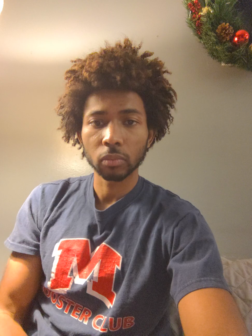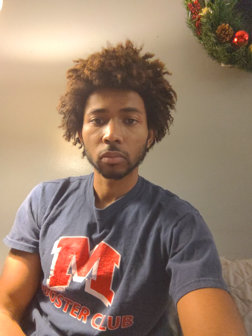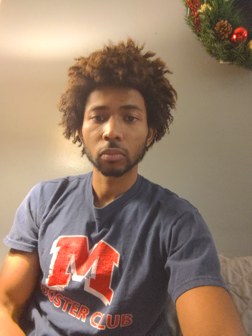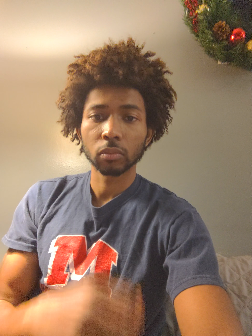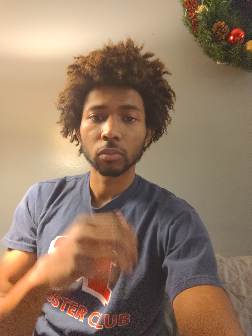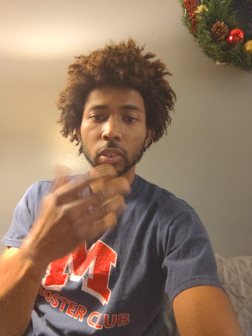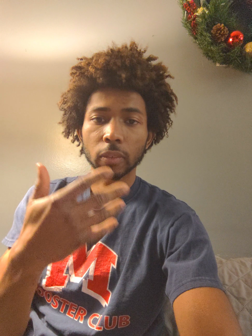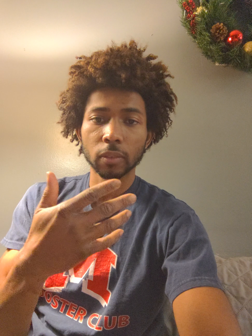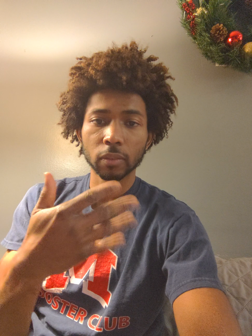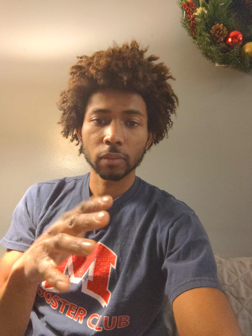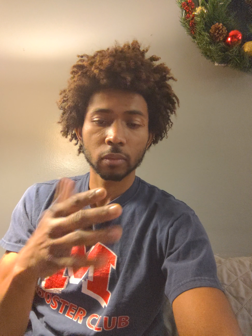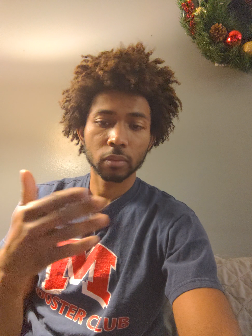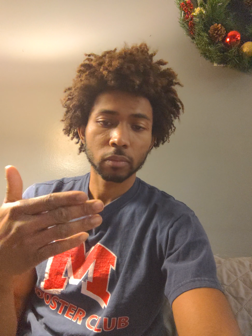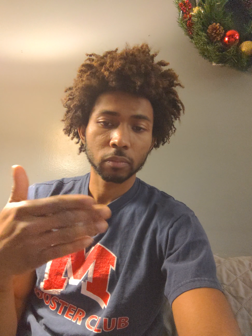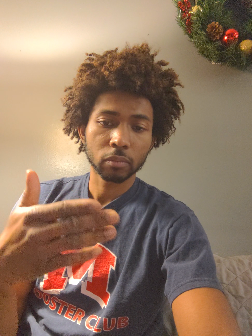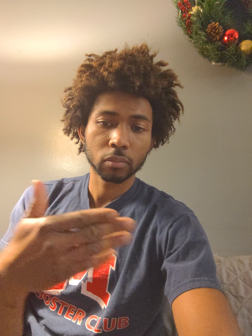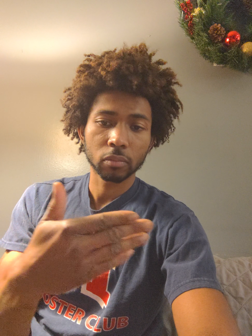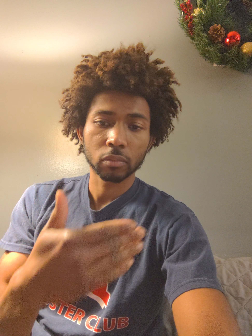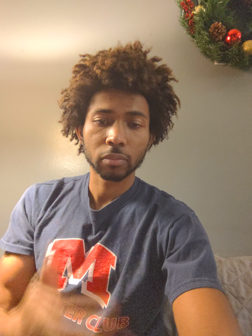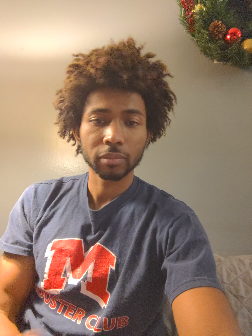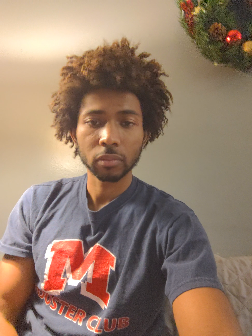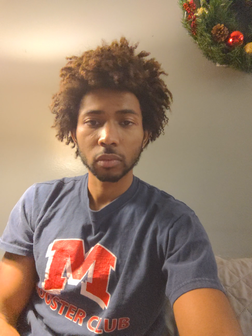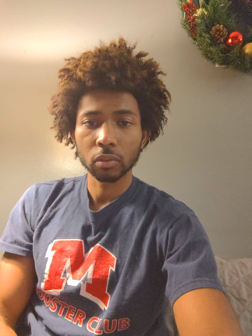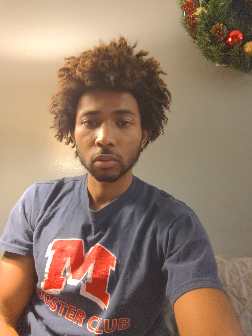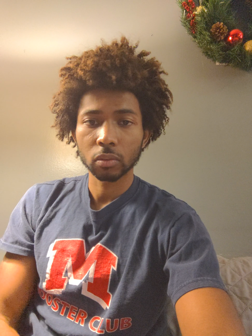flag